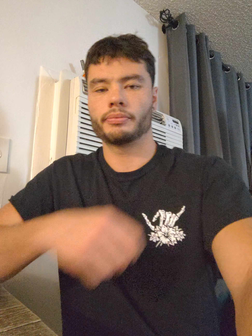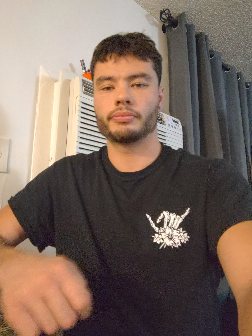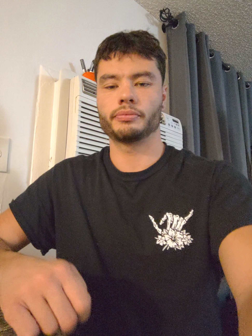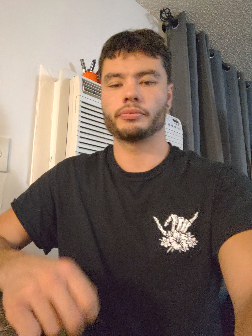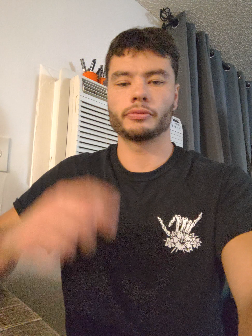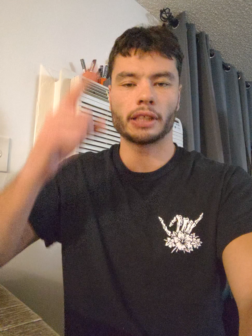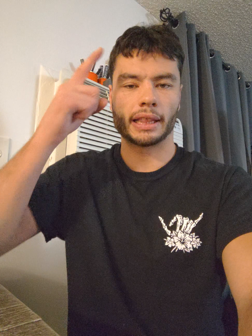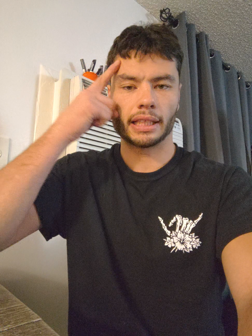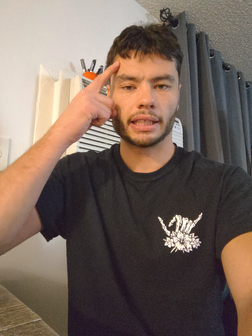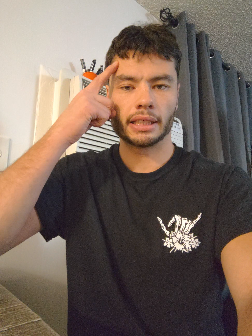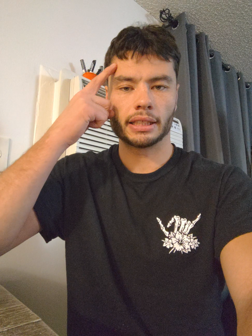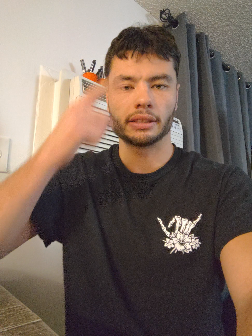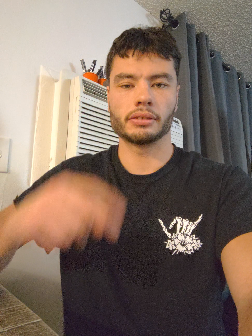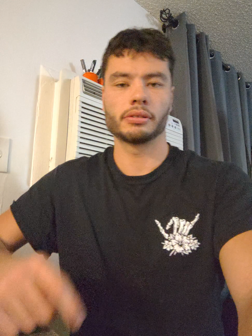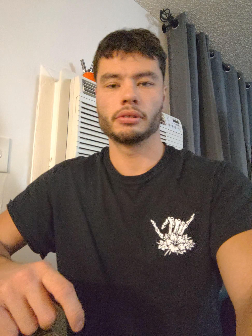think